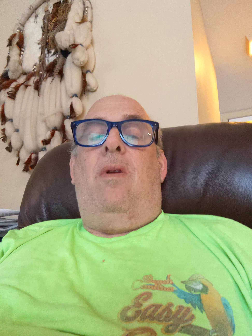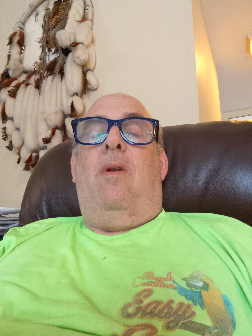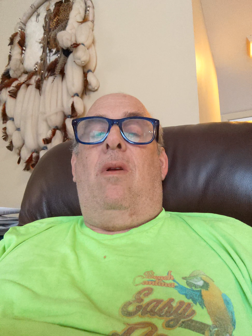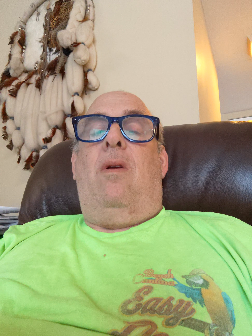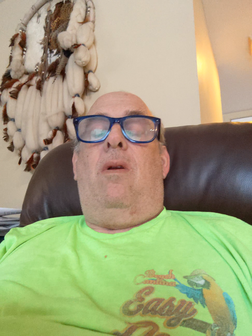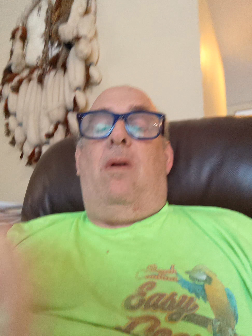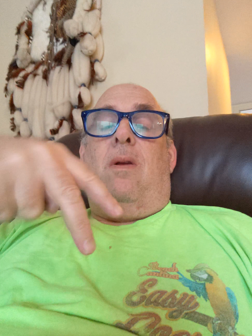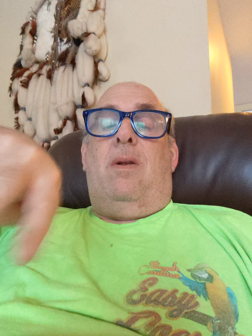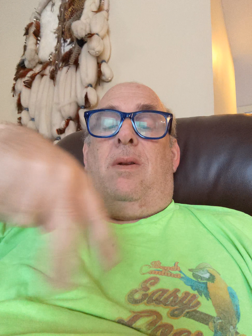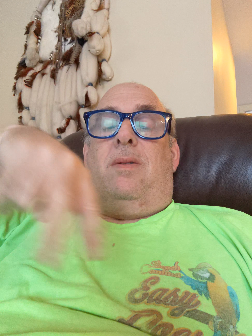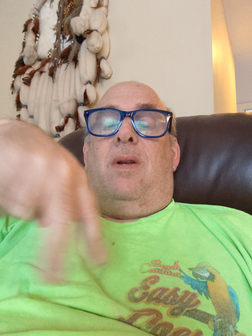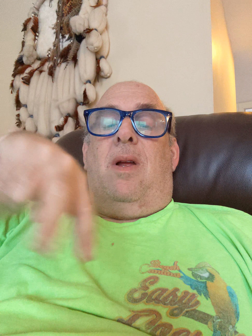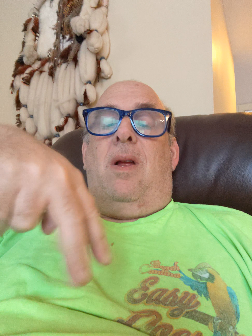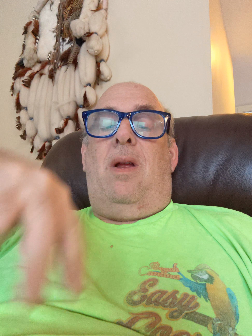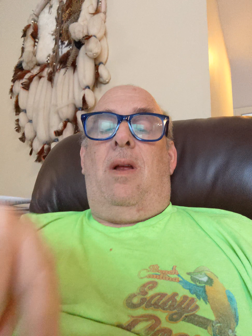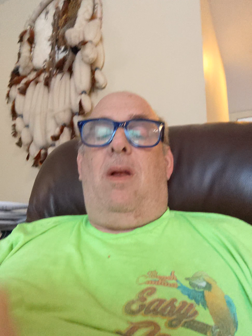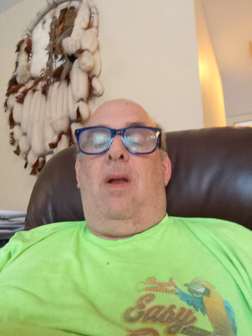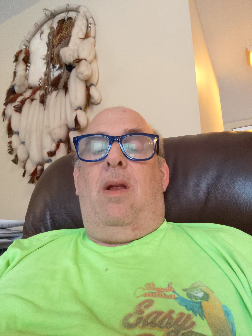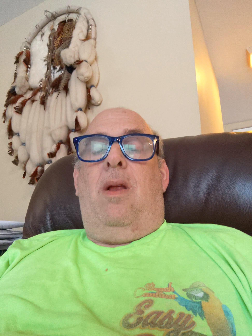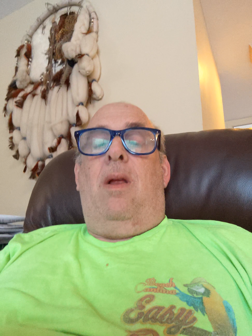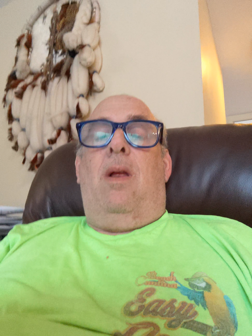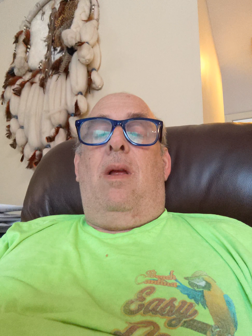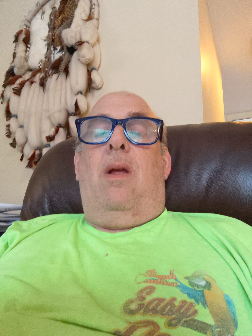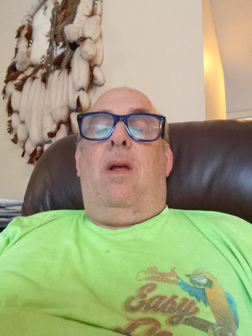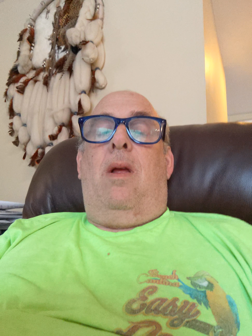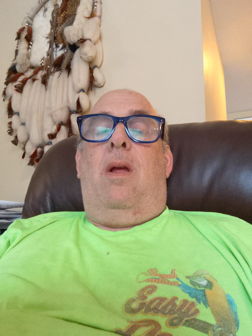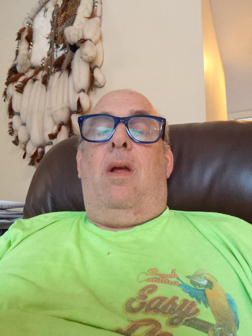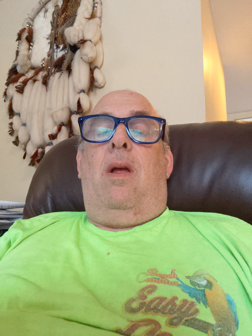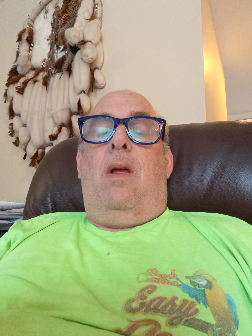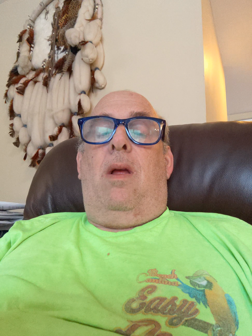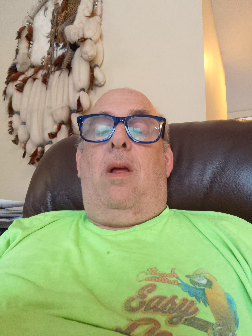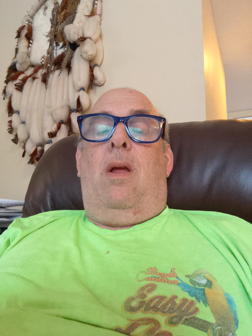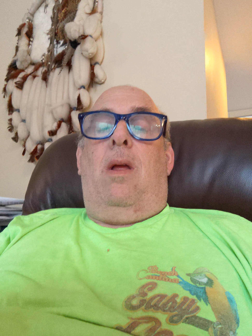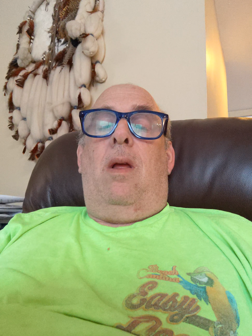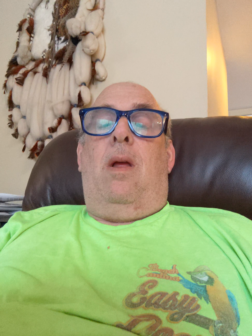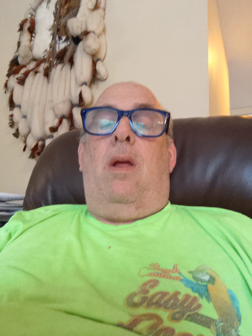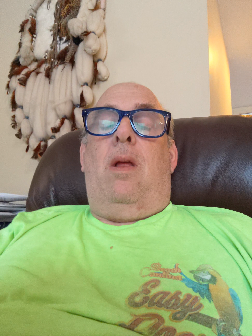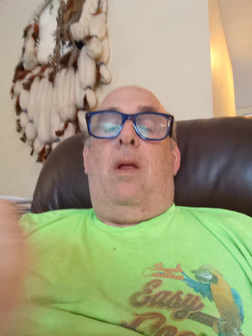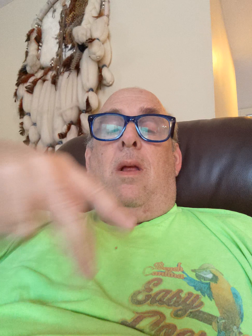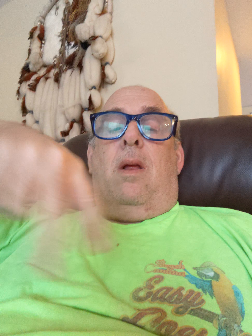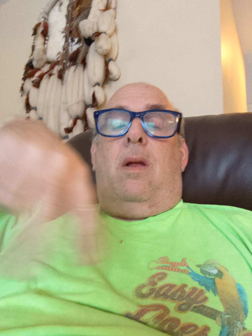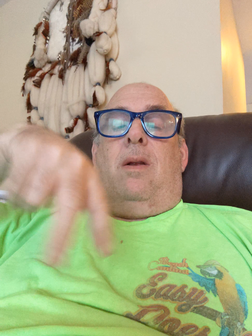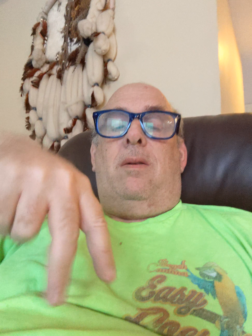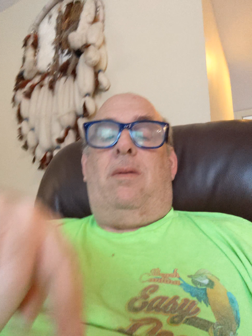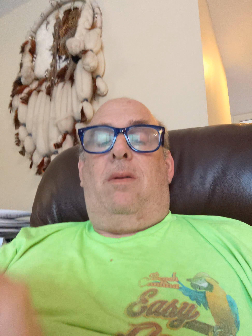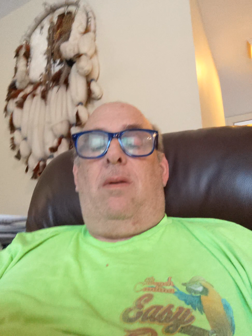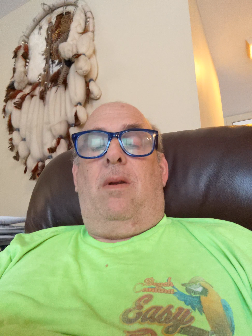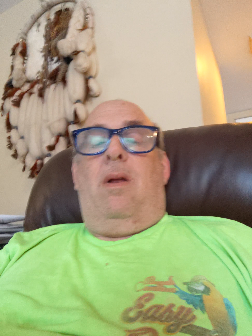dance